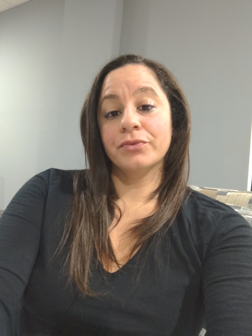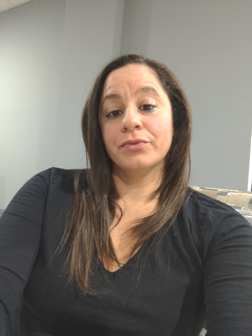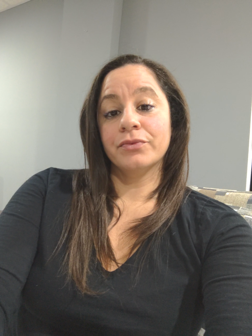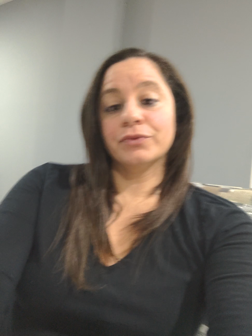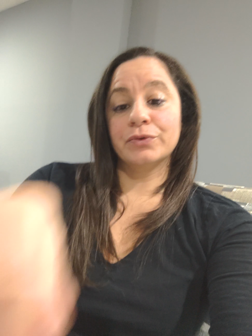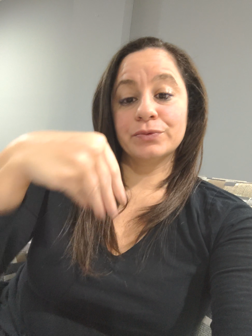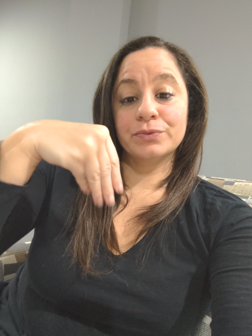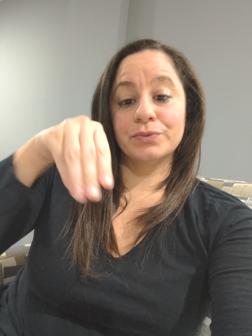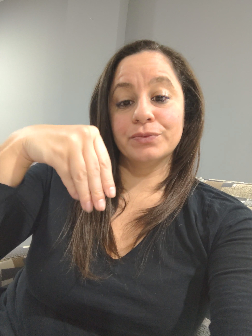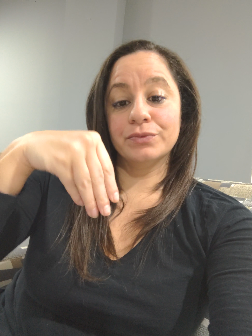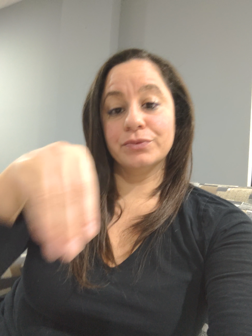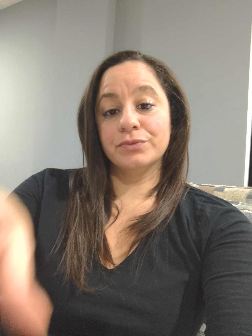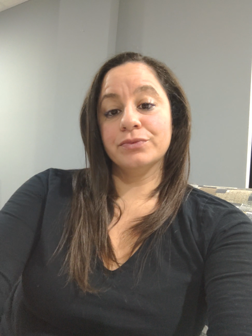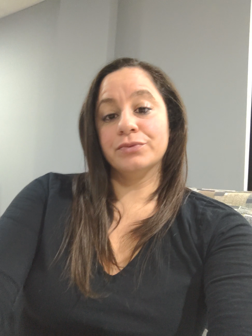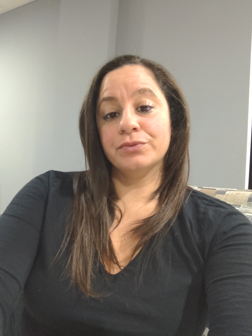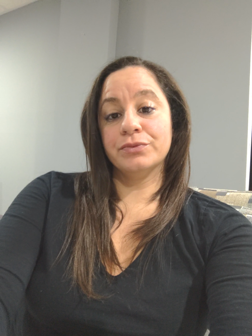store